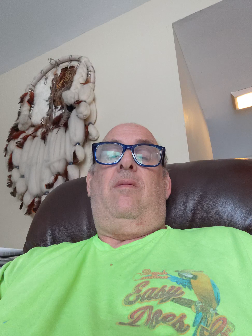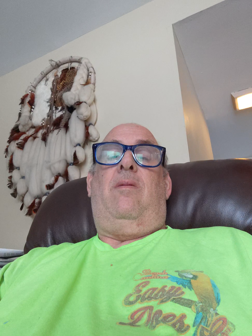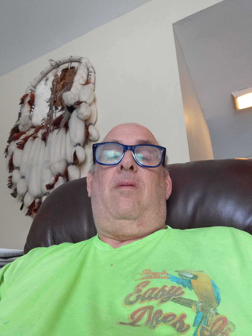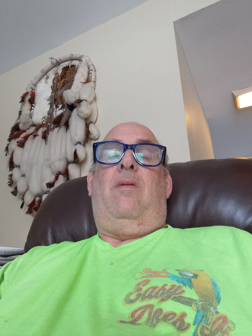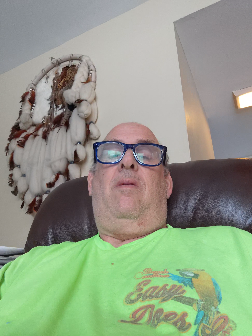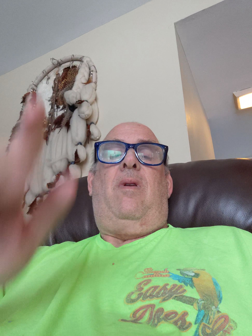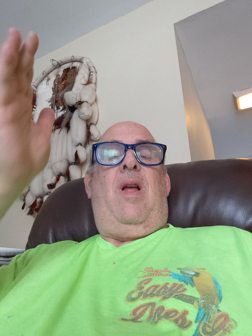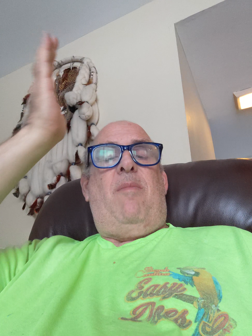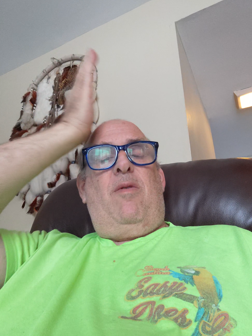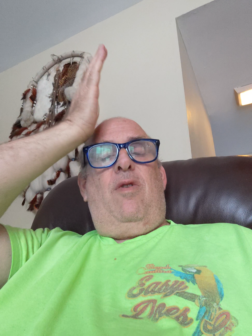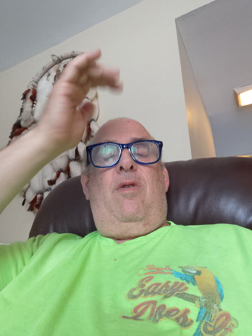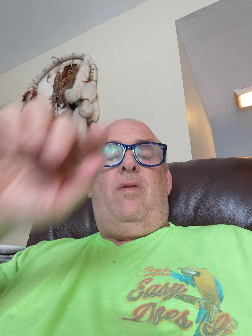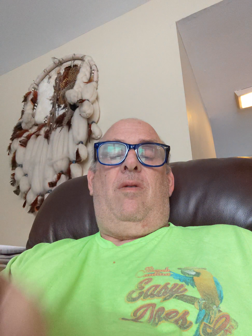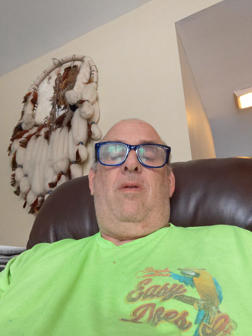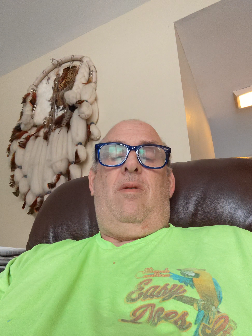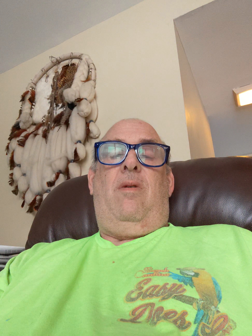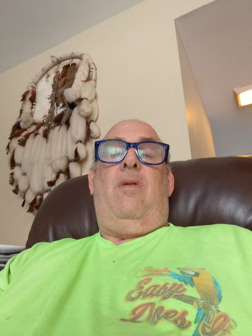garbage